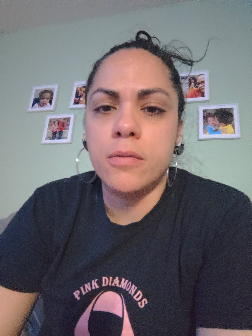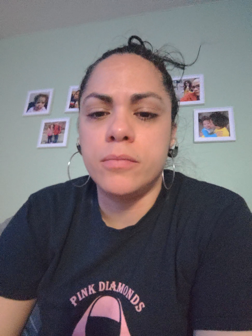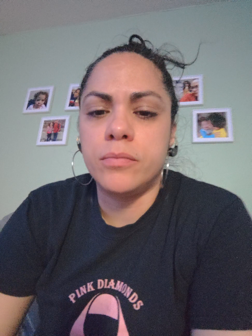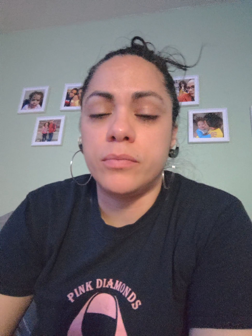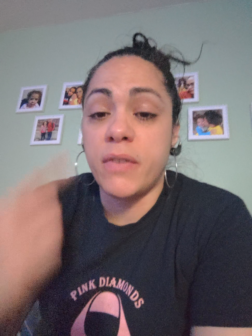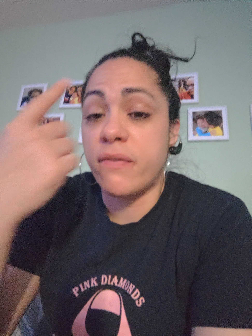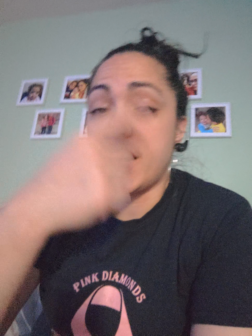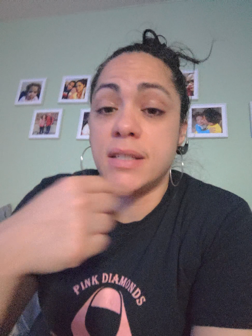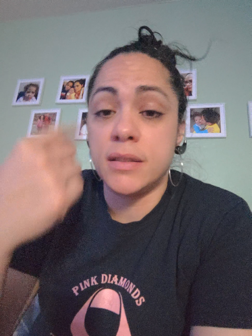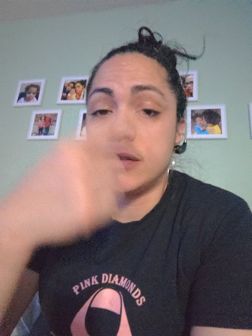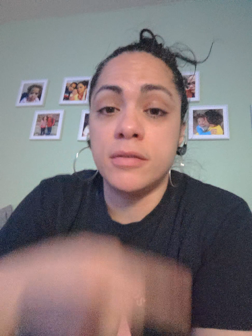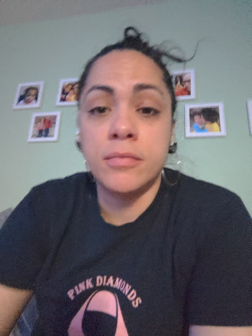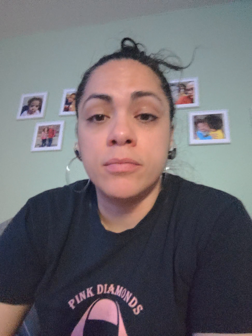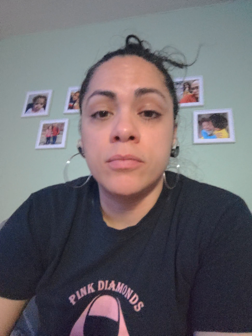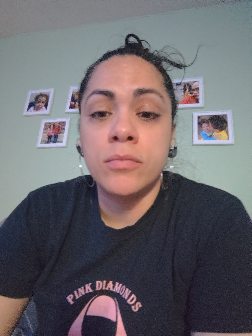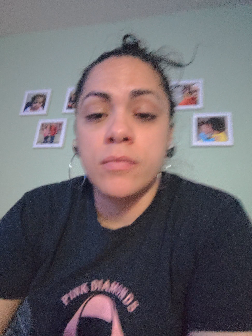face